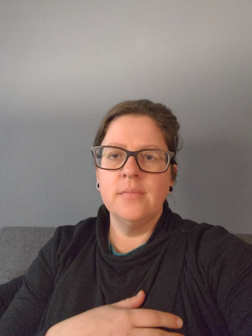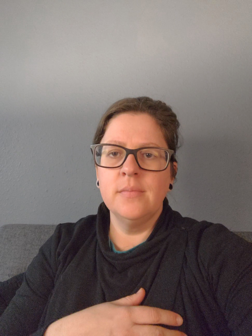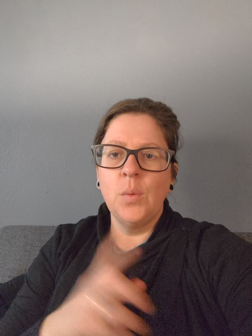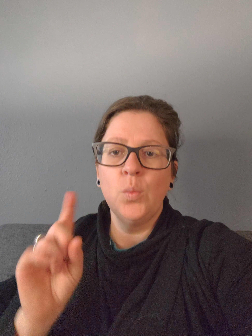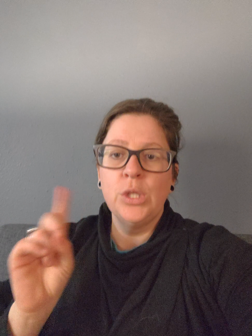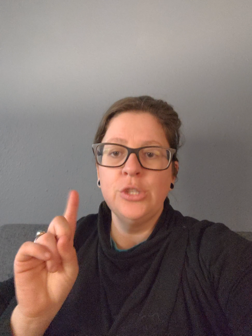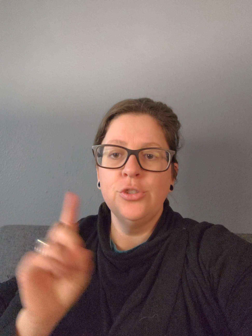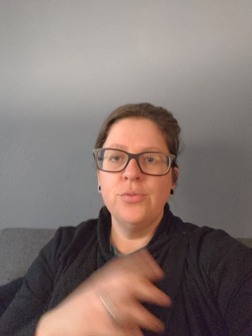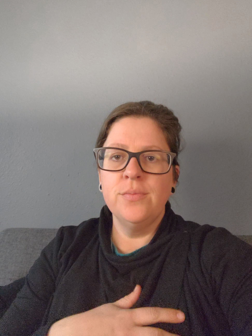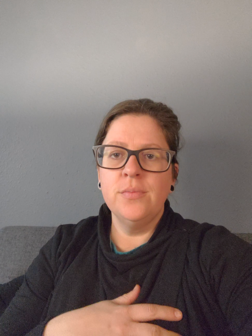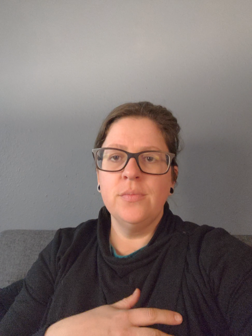where